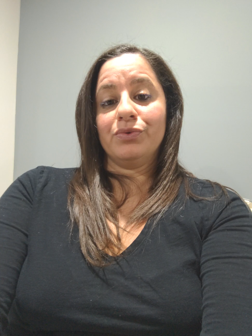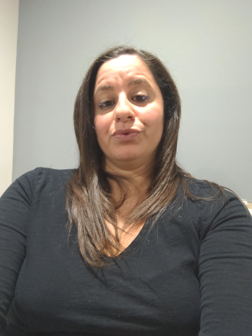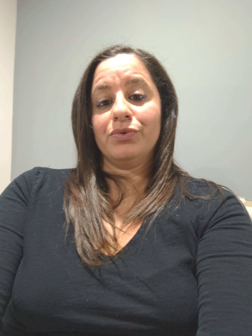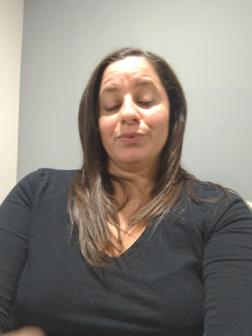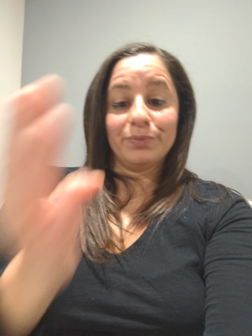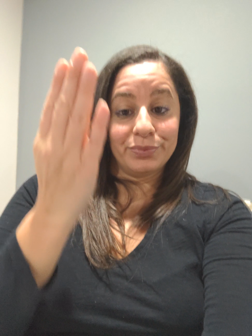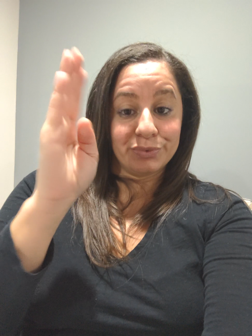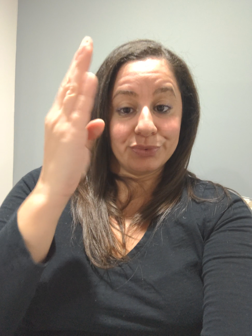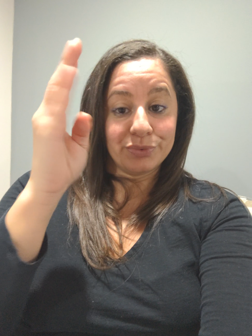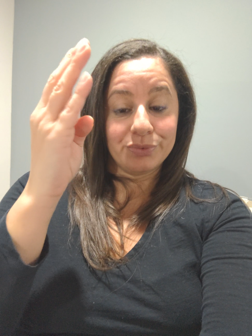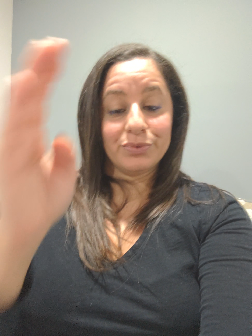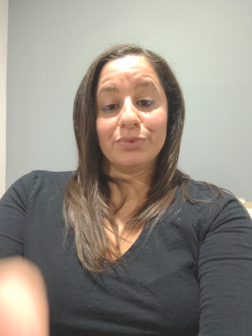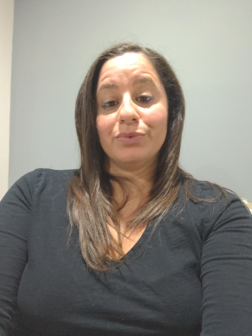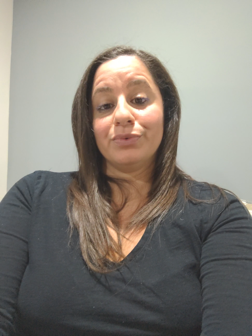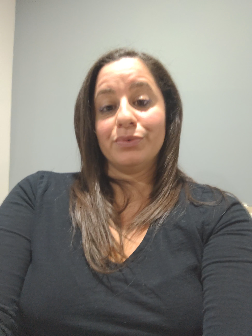blue